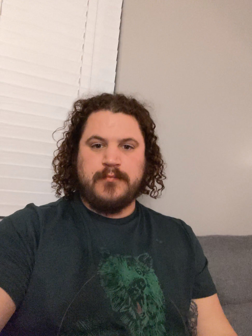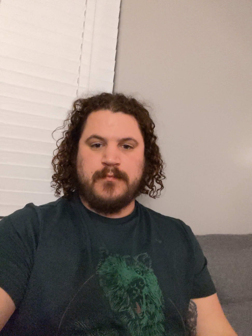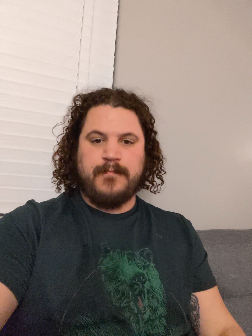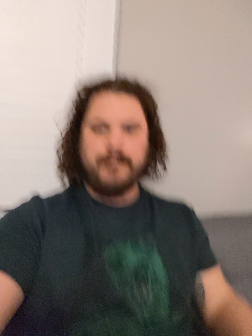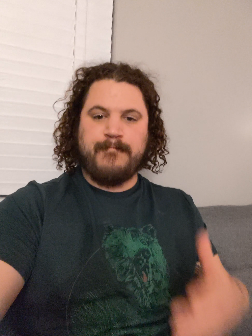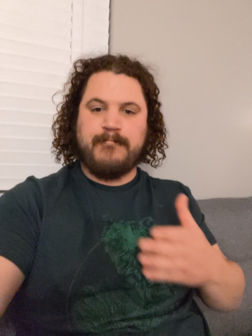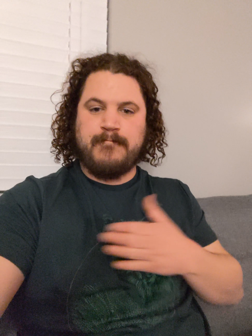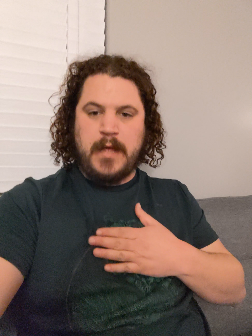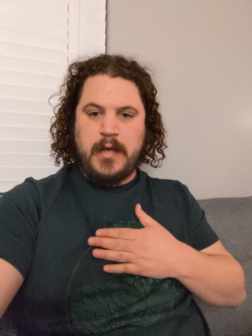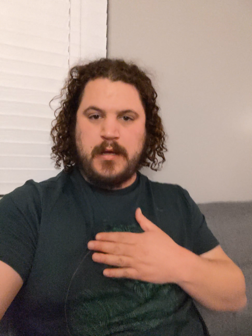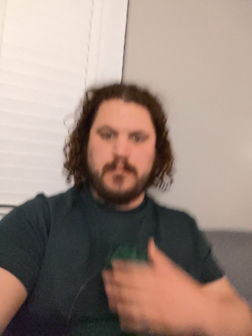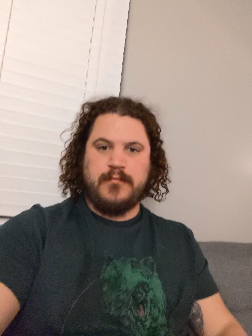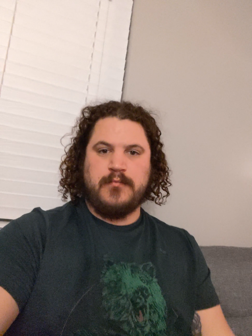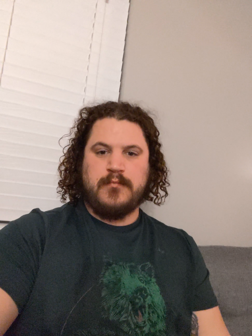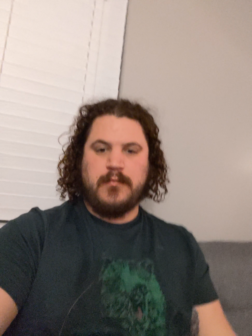my